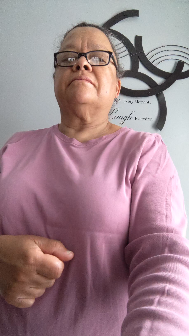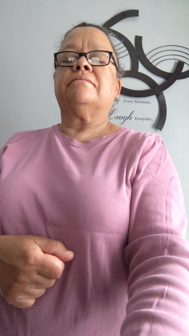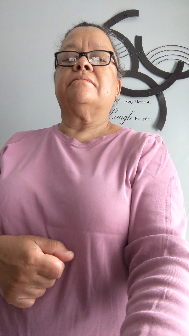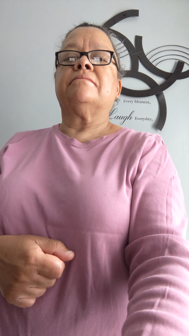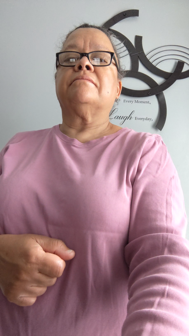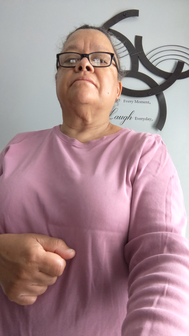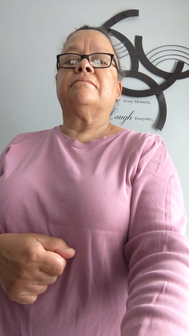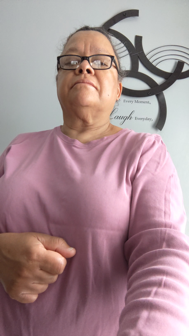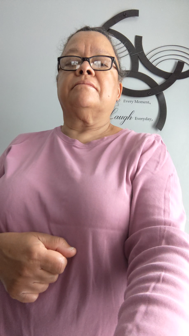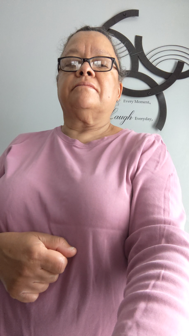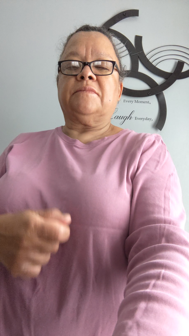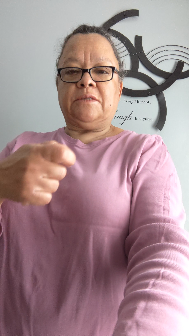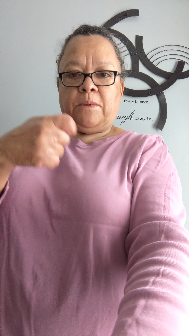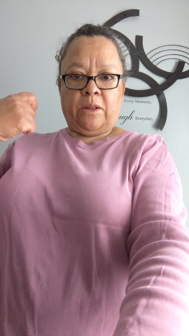pull